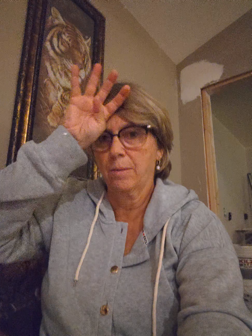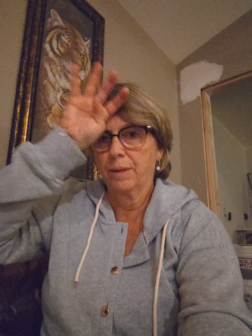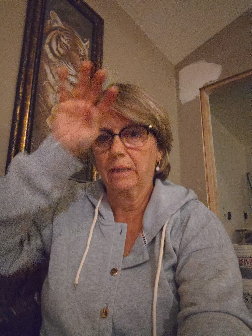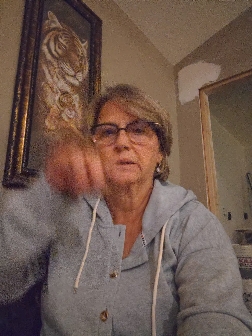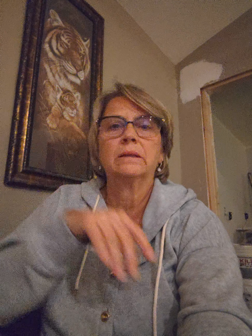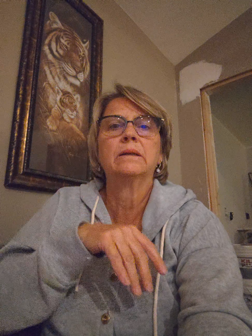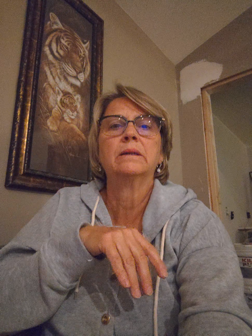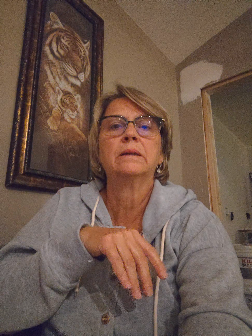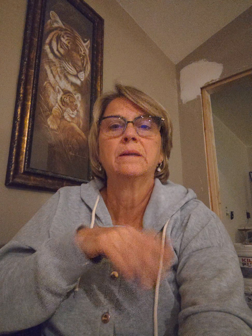fireman